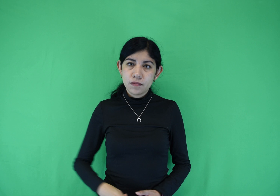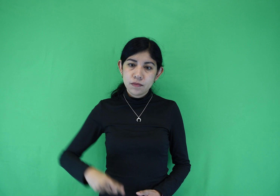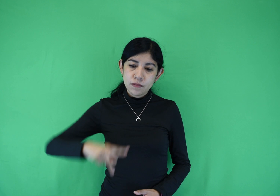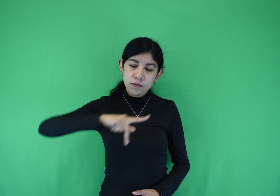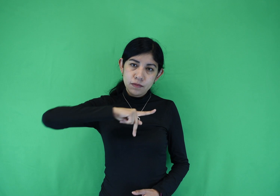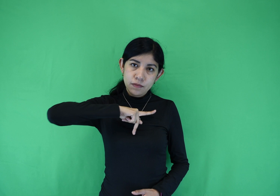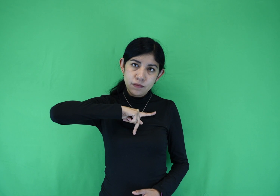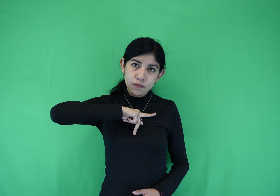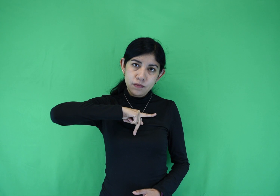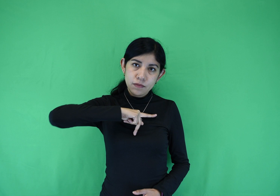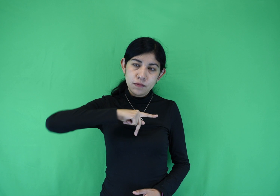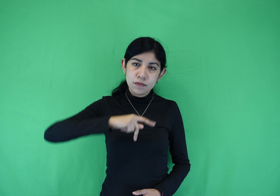mi